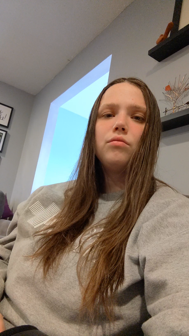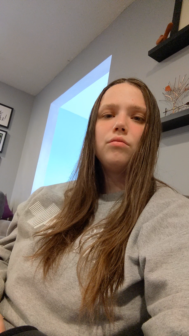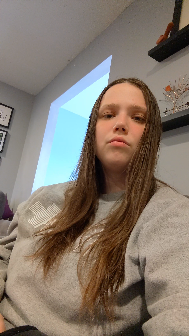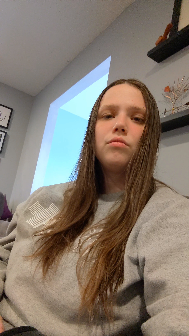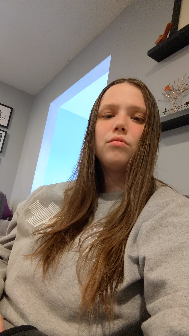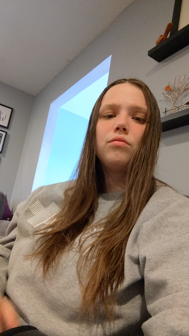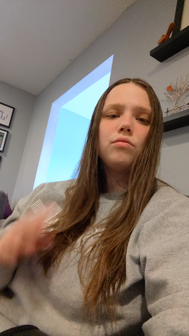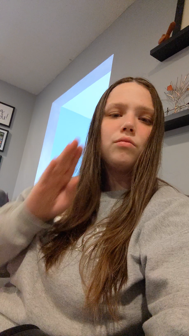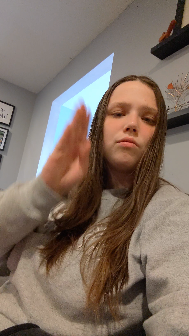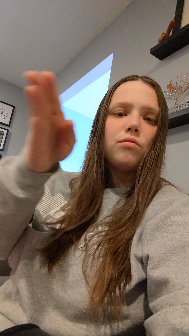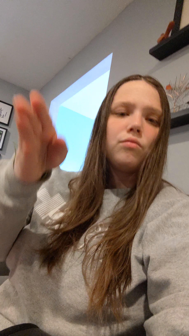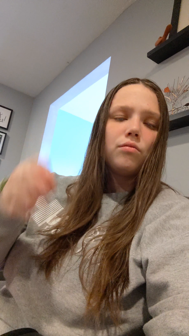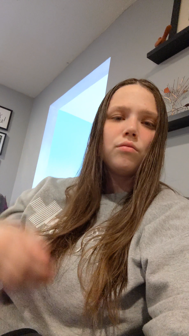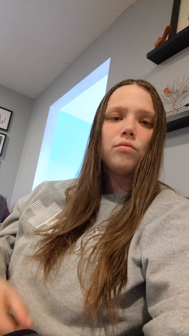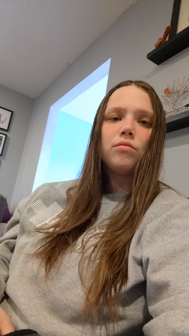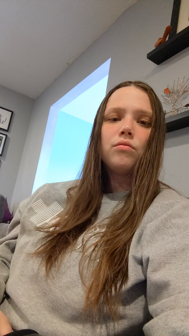over